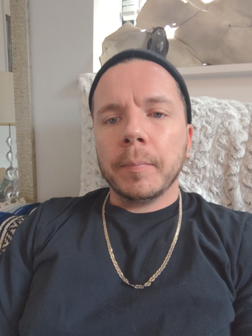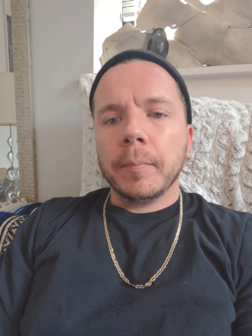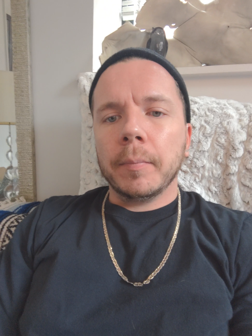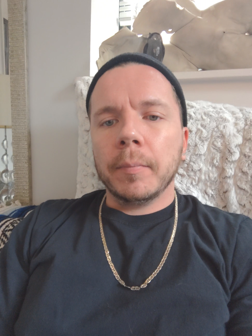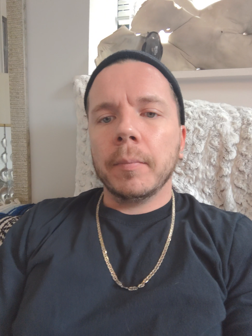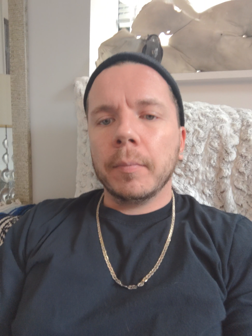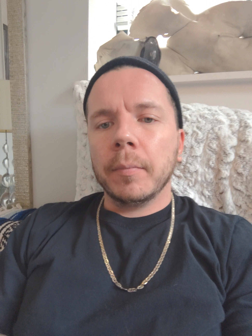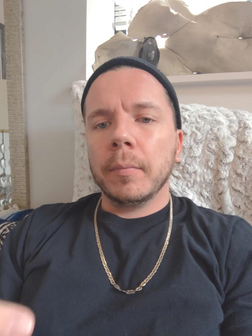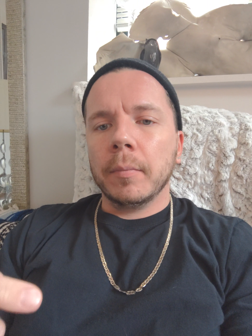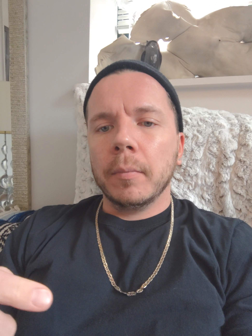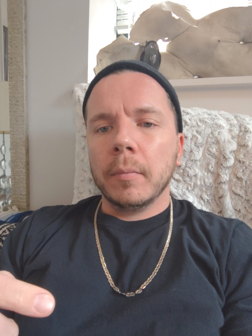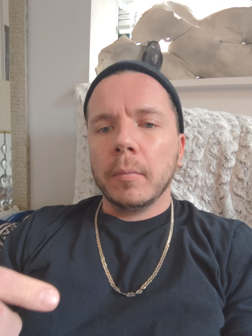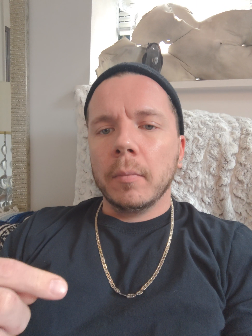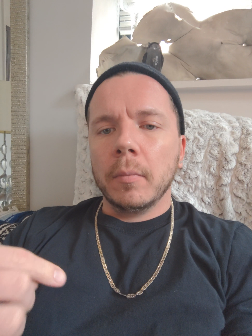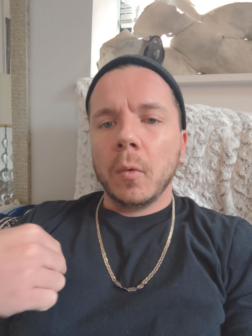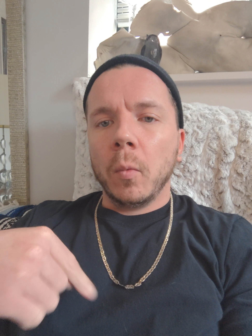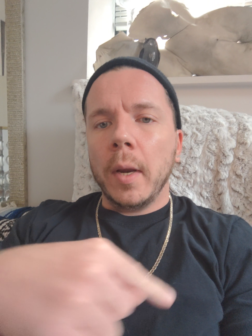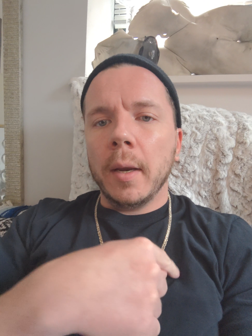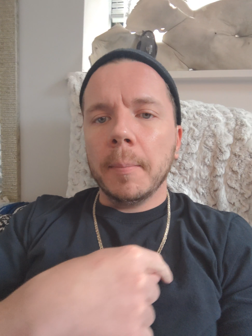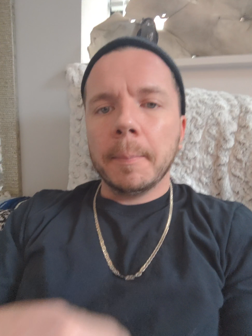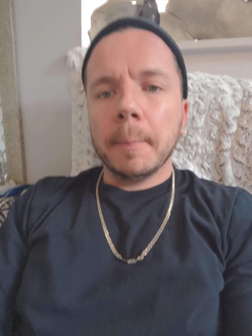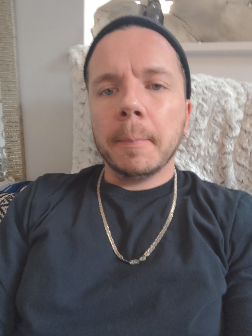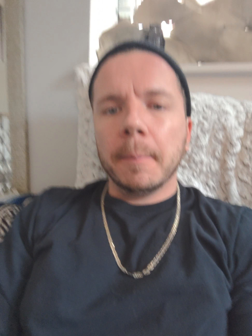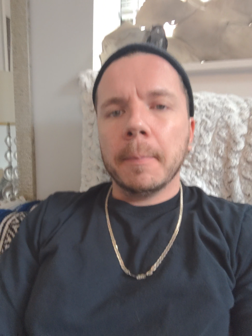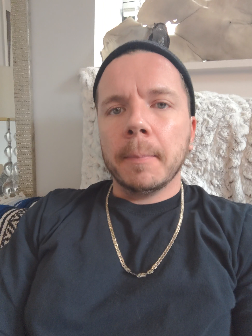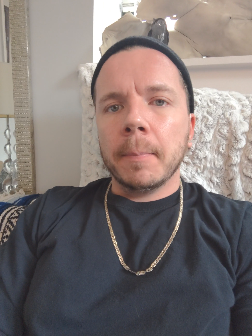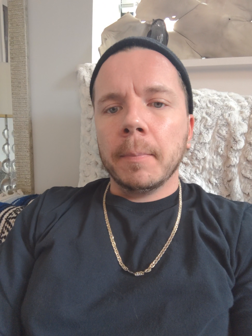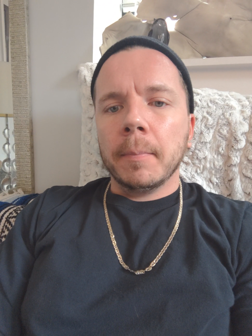we